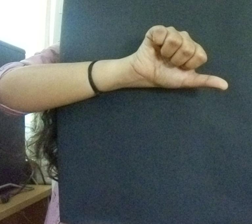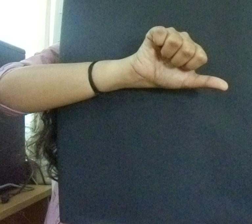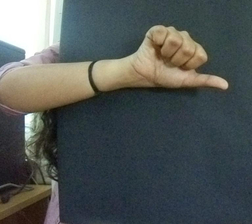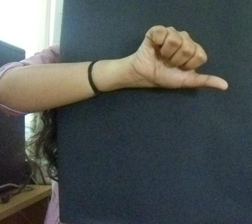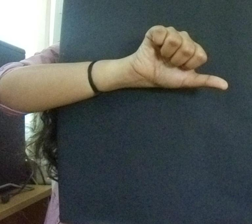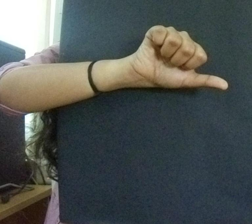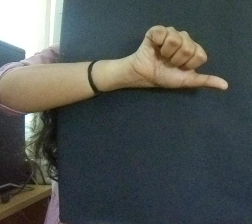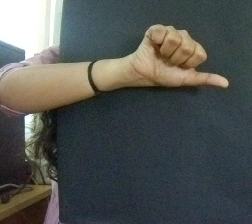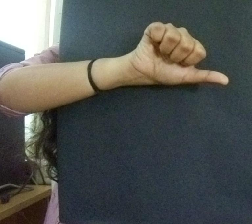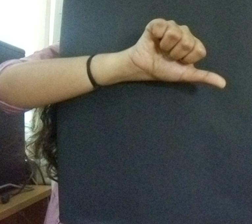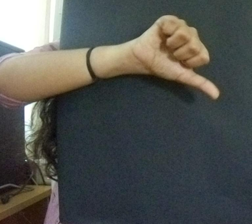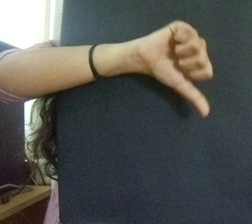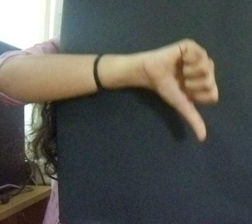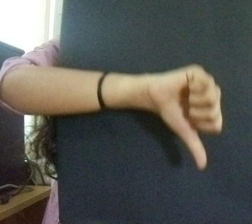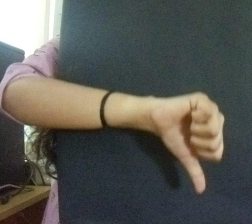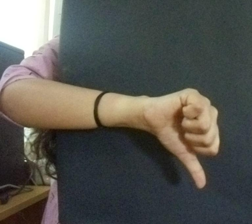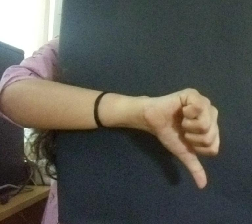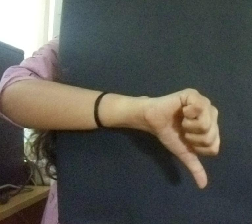lose